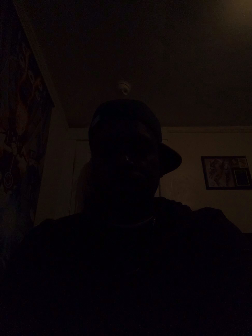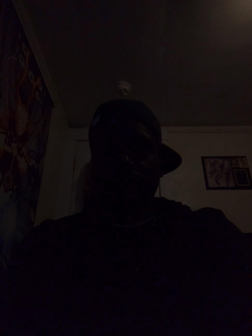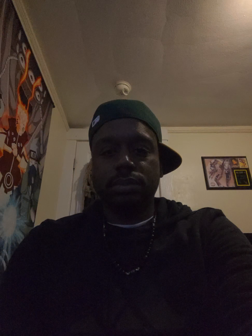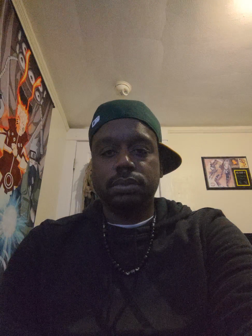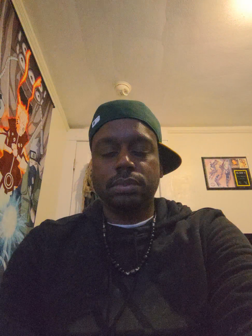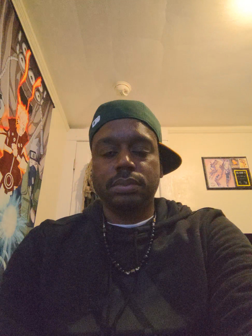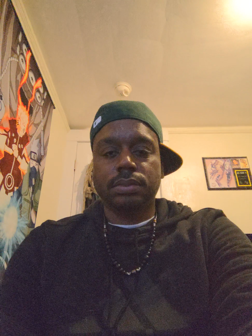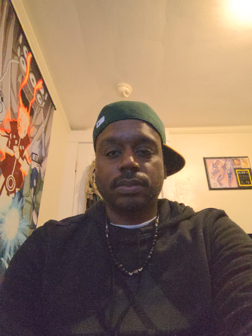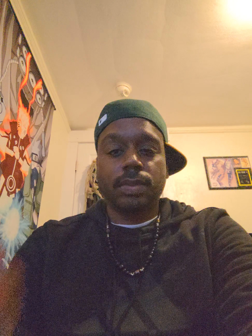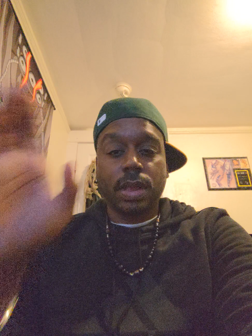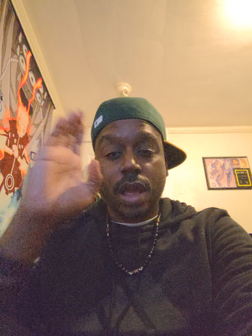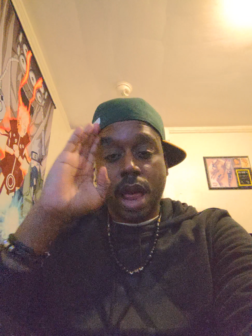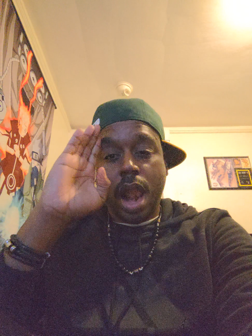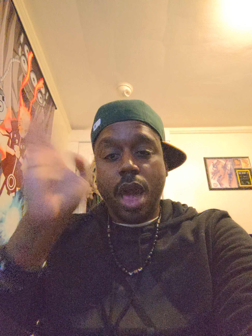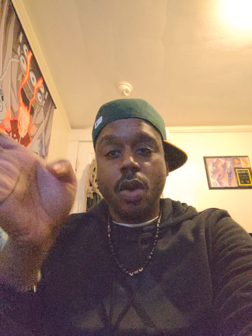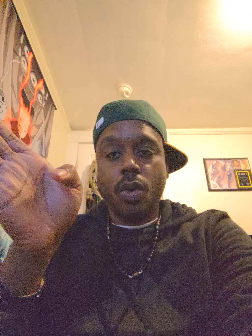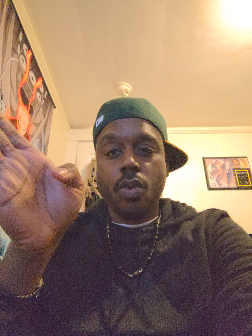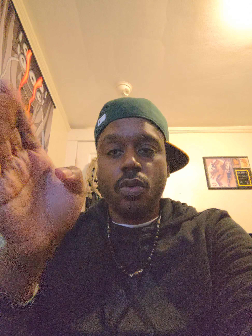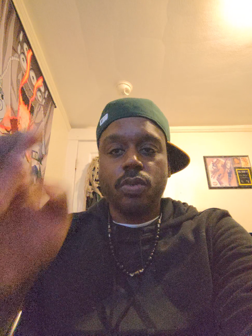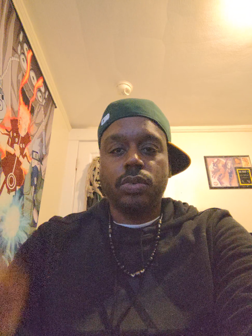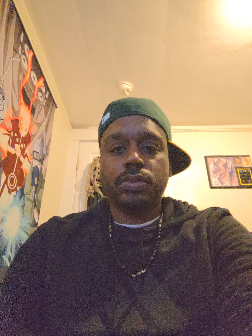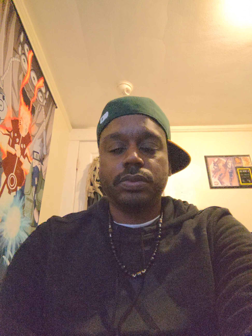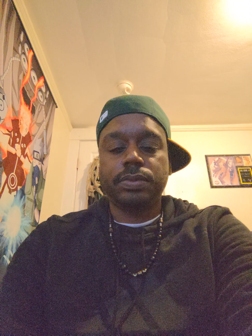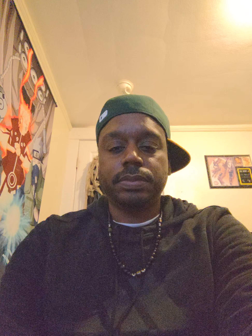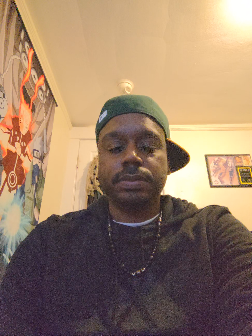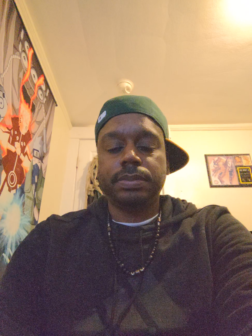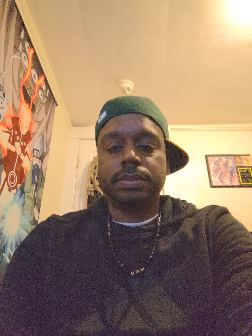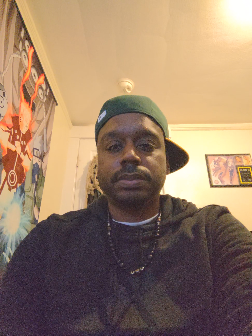hello